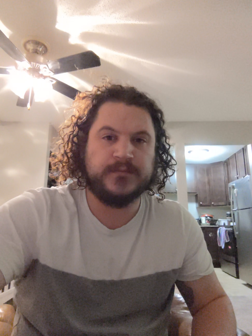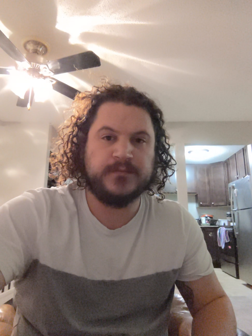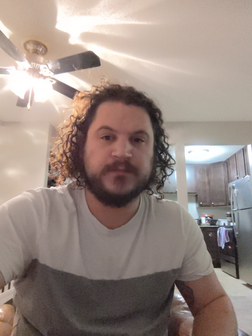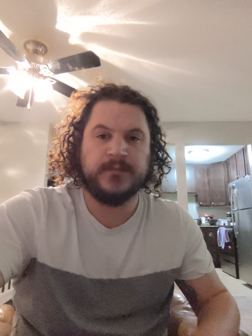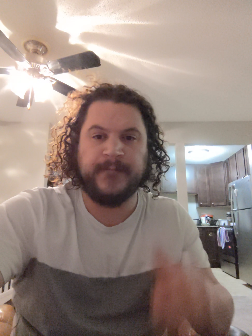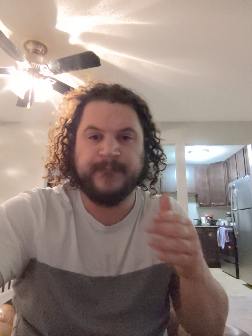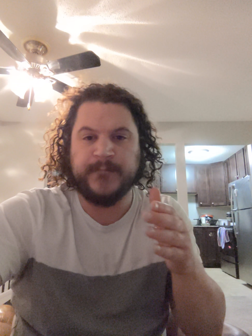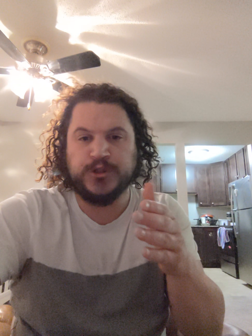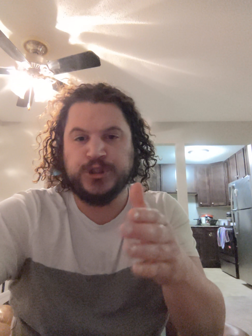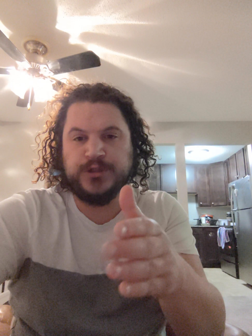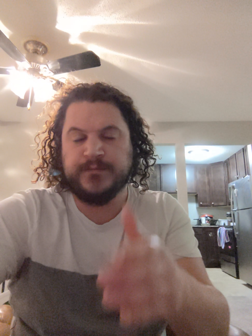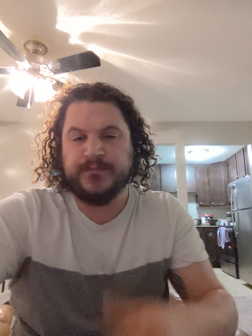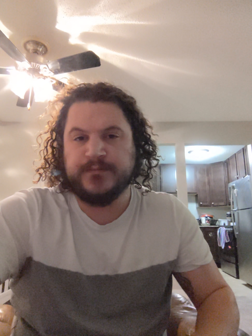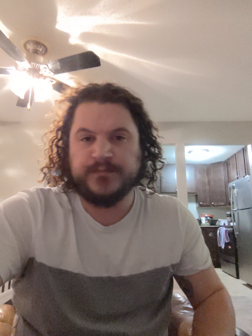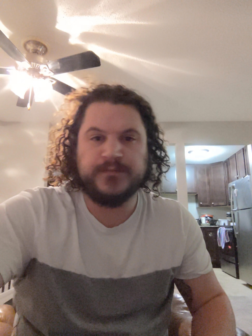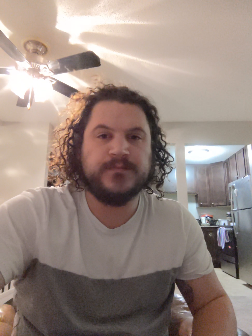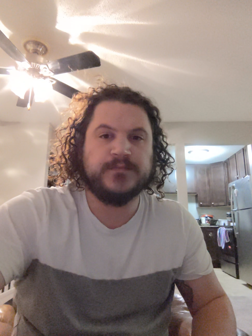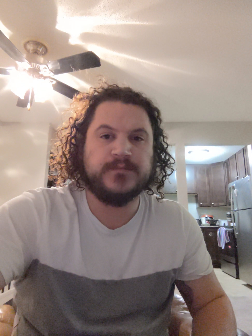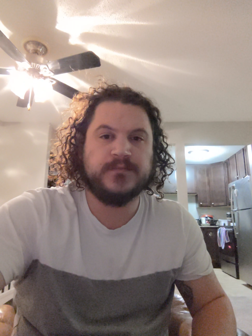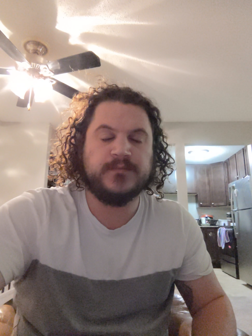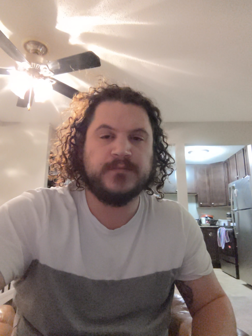fish